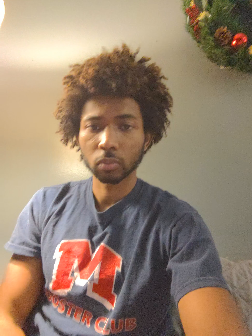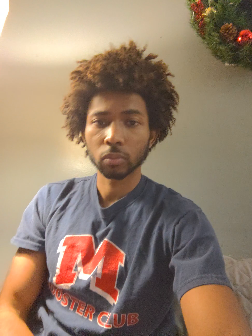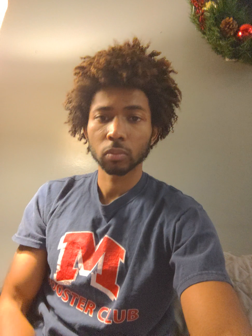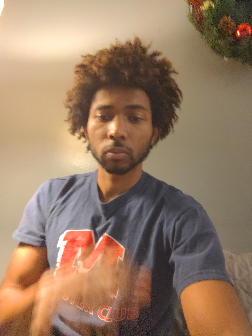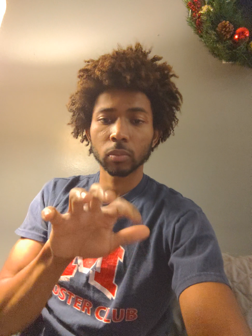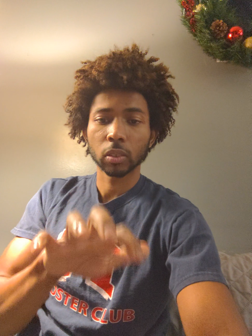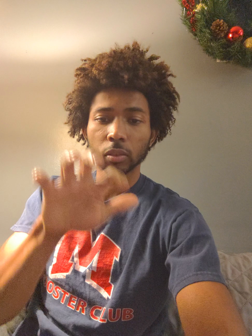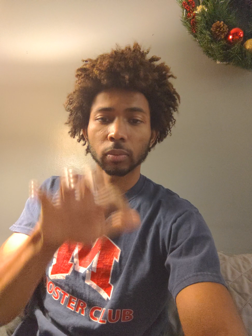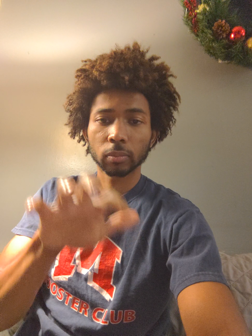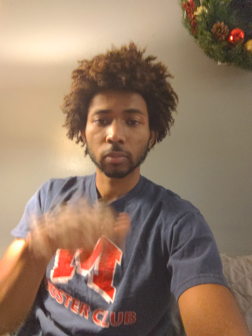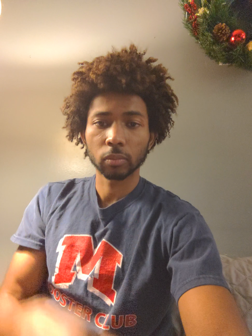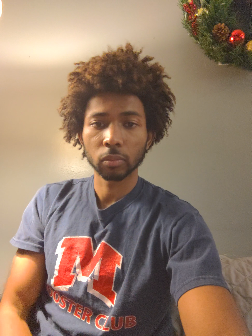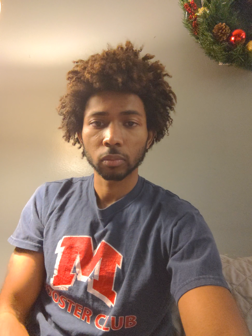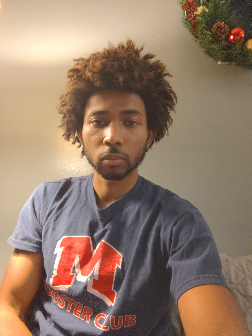alligator